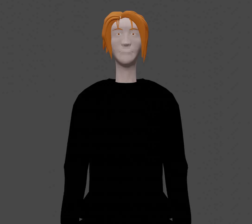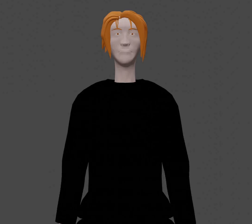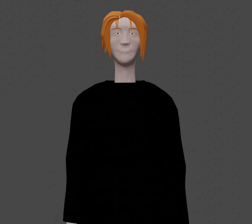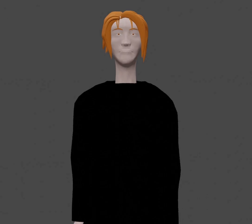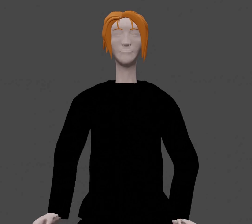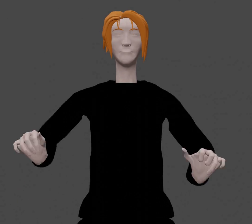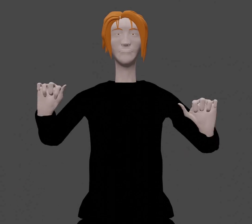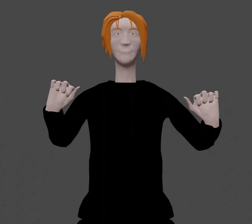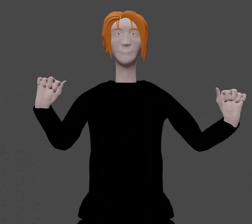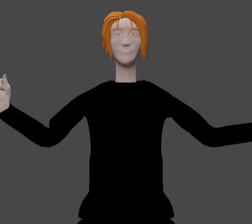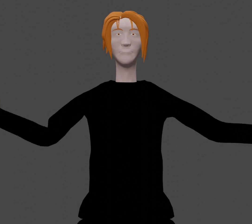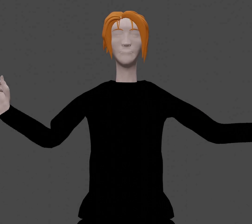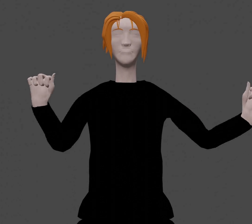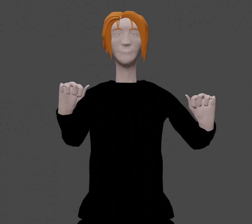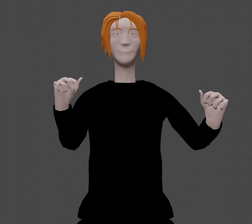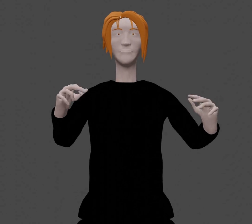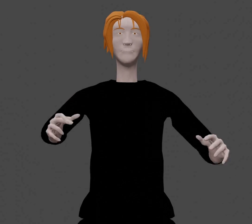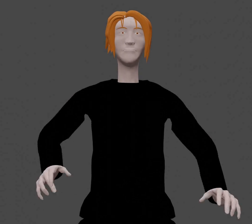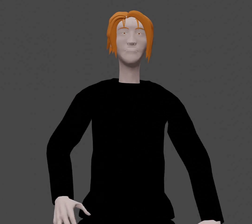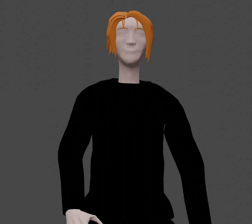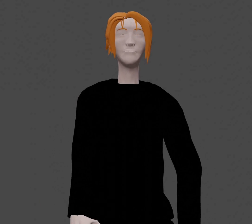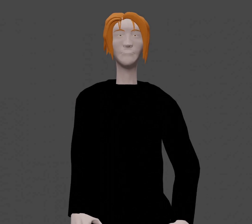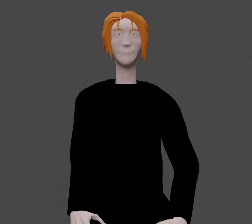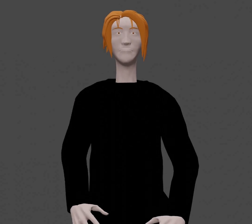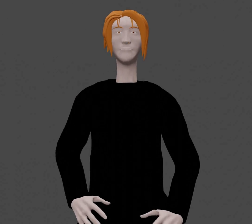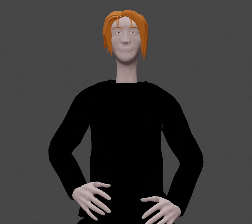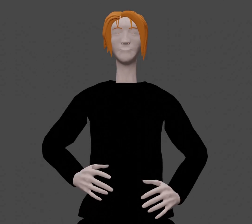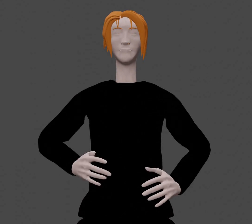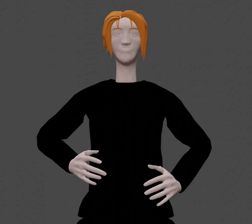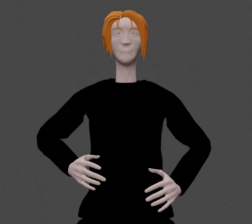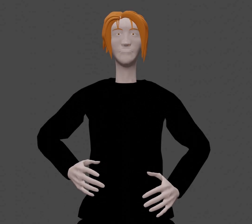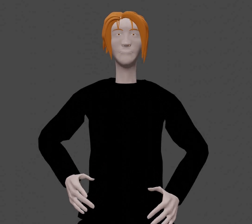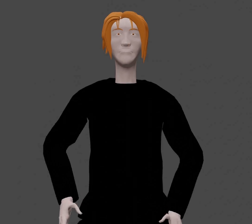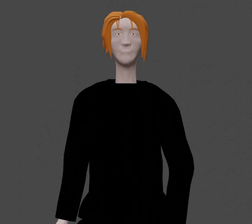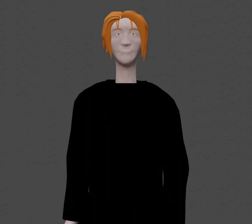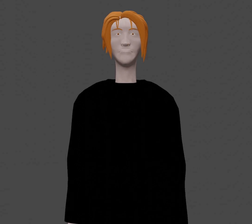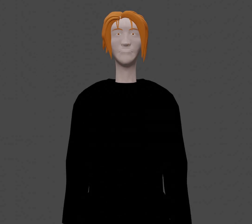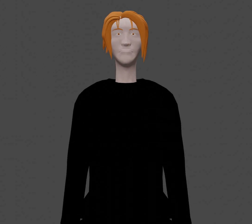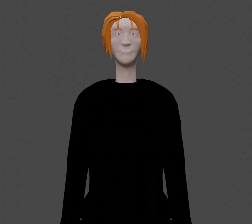Athletic Pants